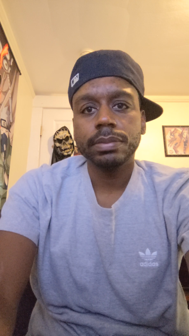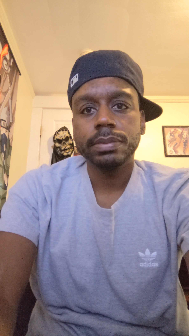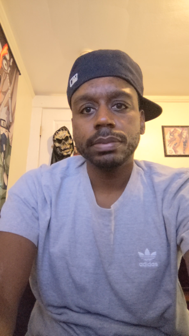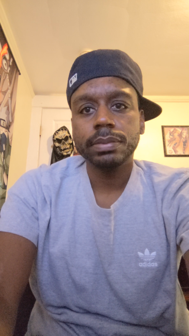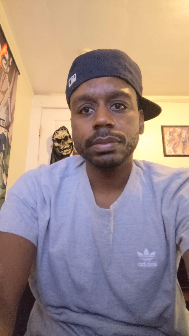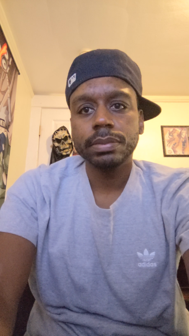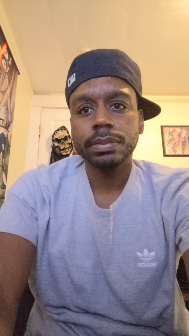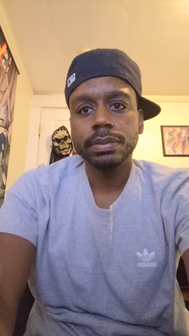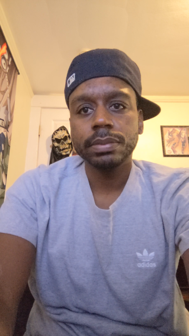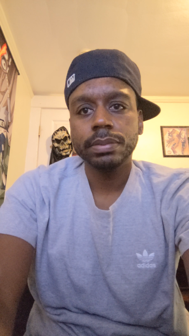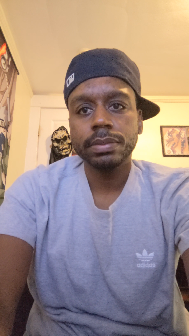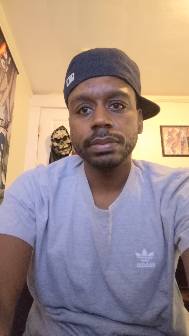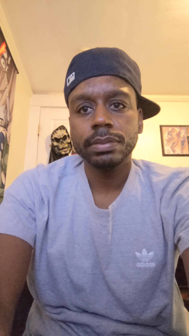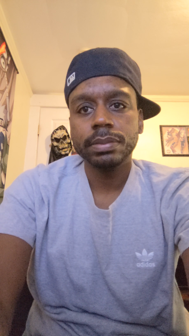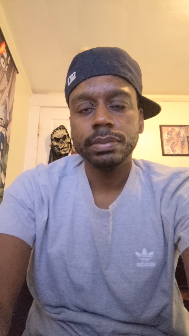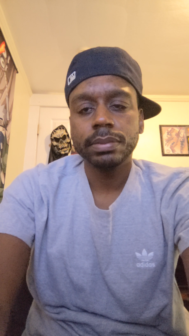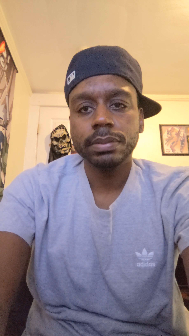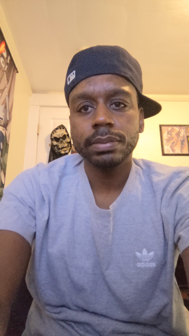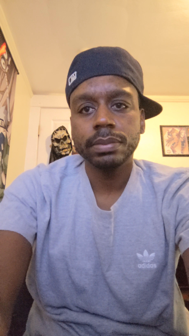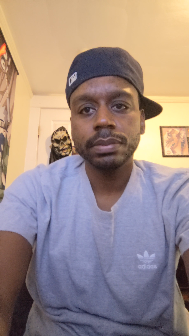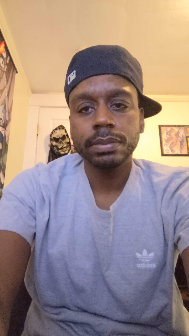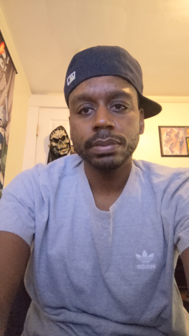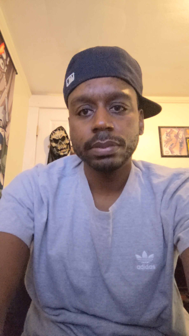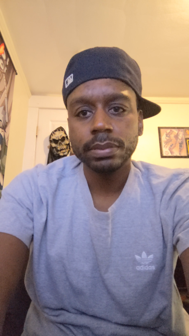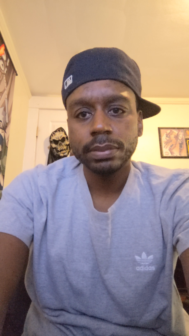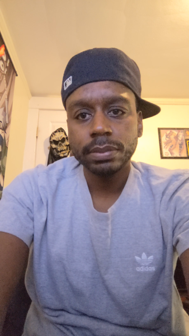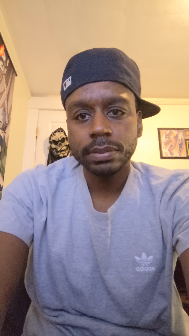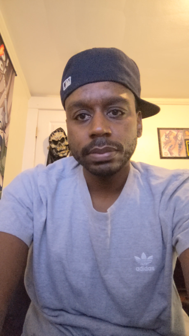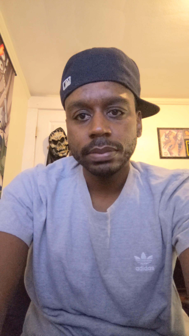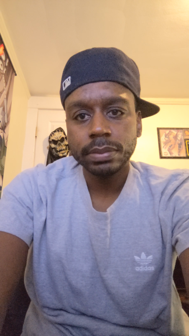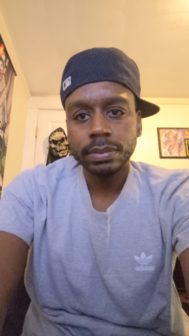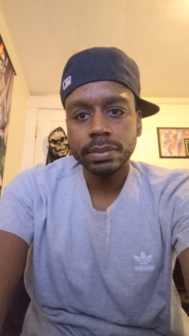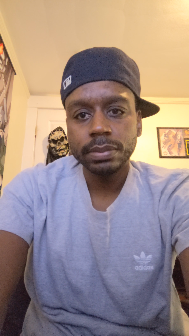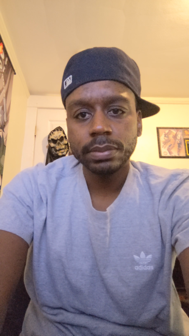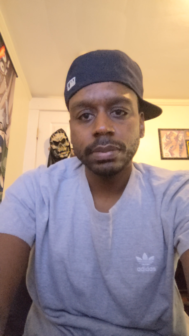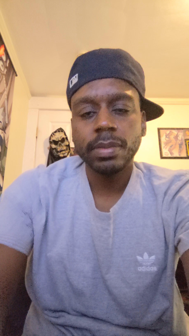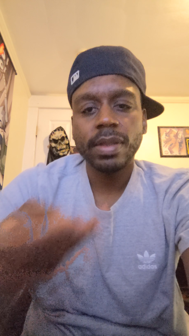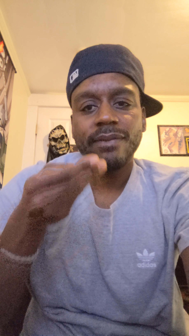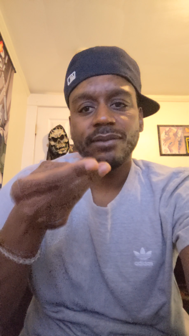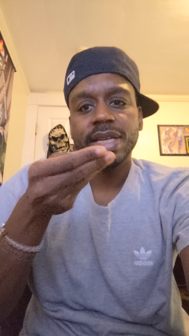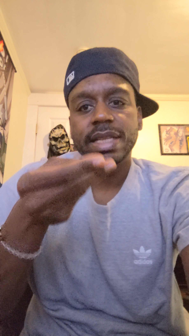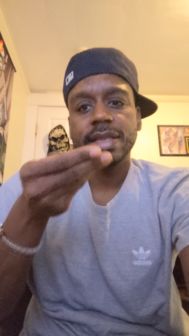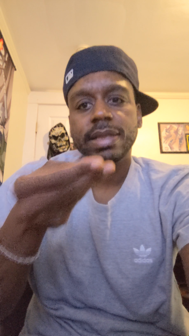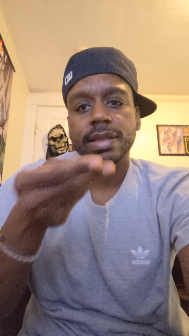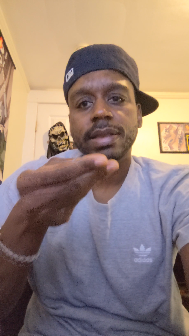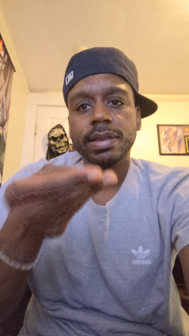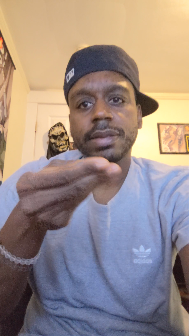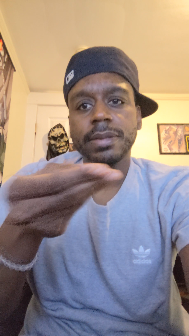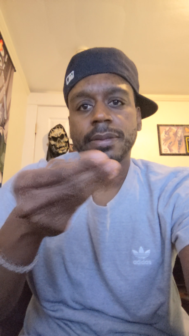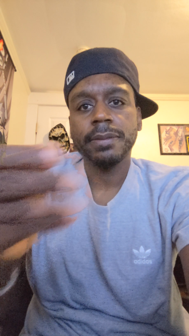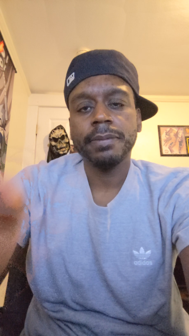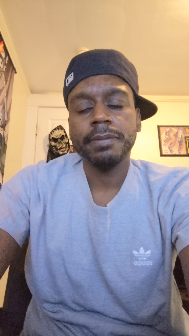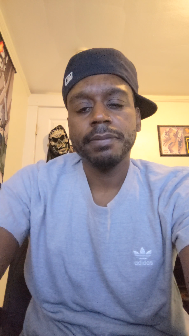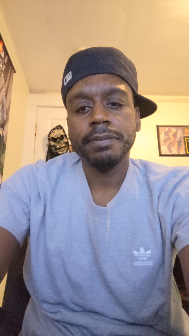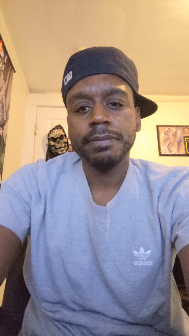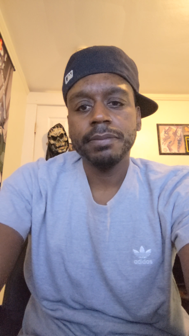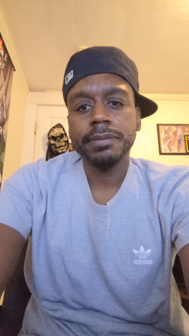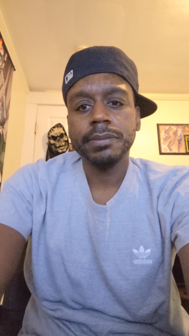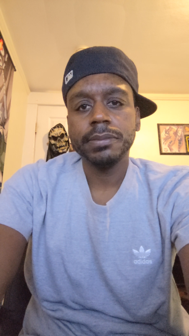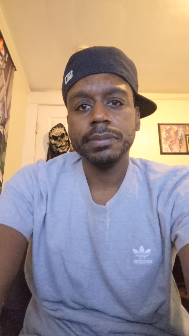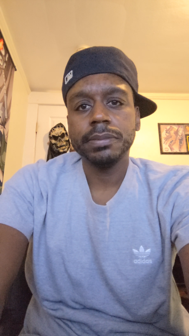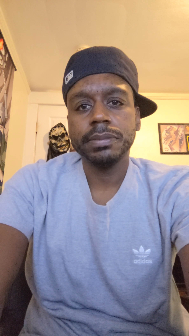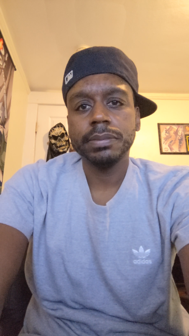feed